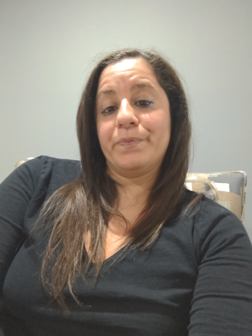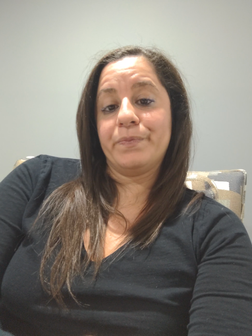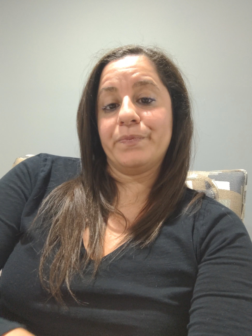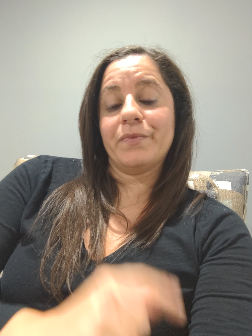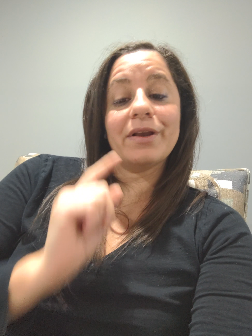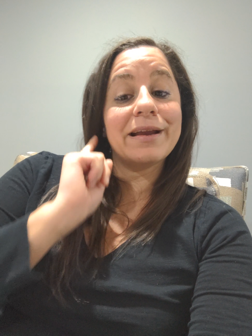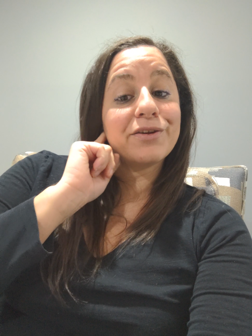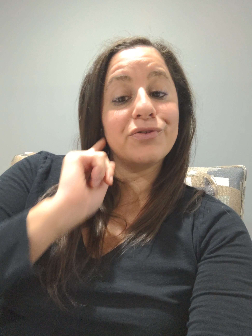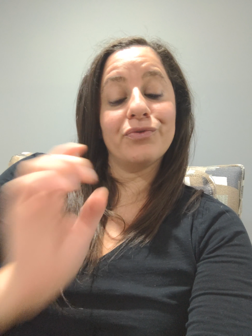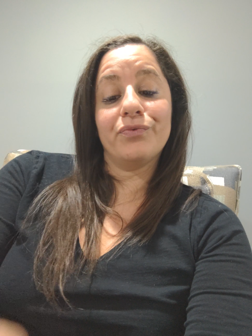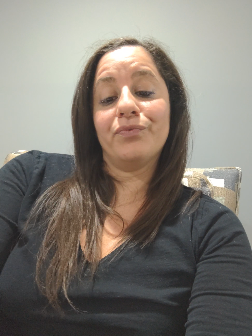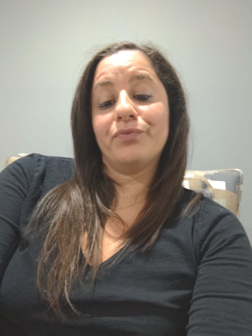ear